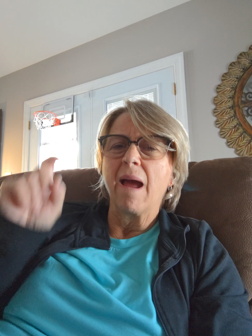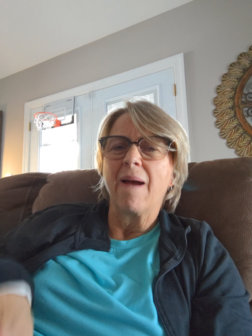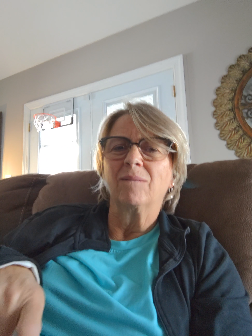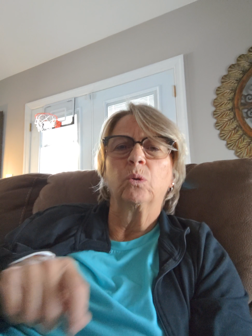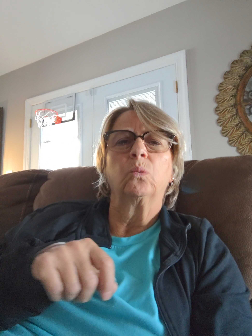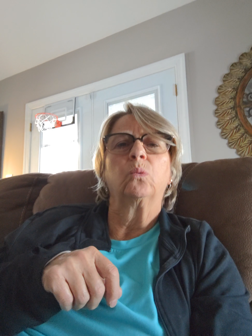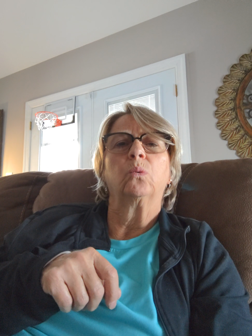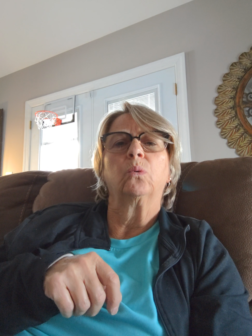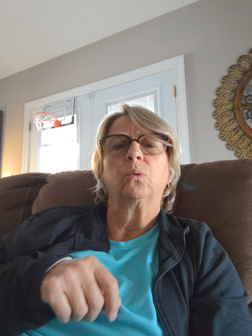have to